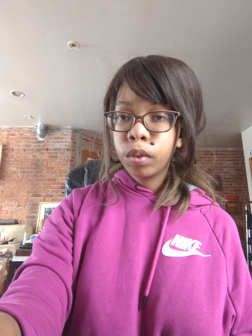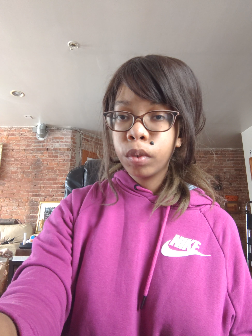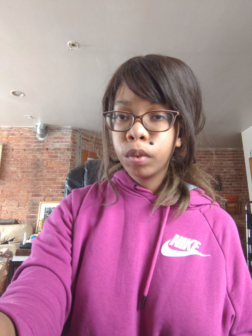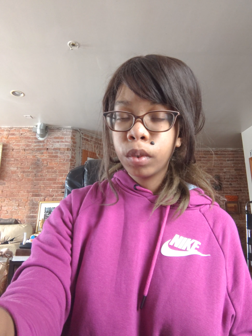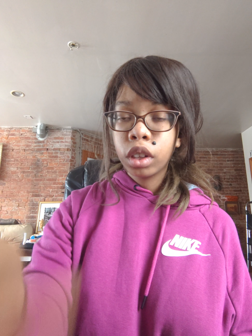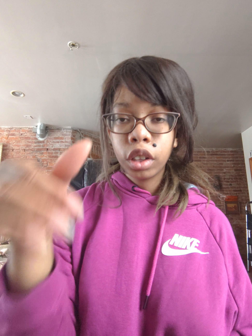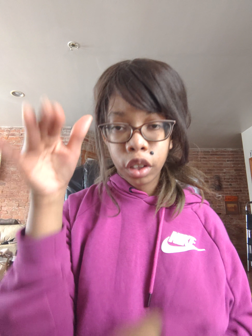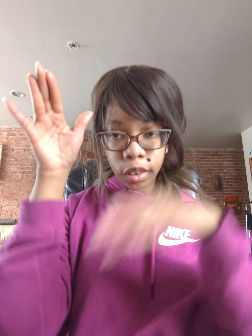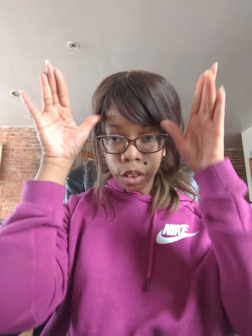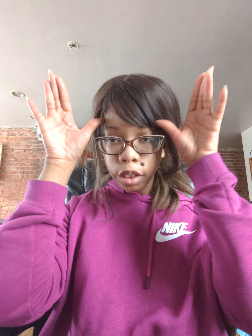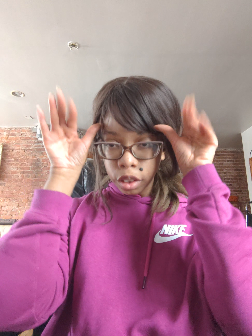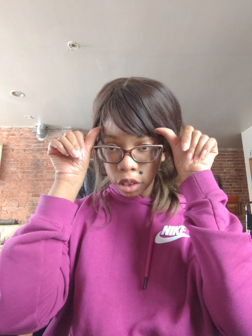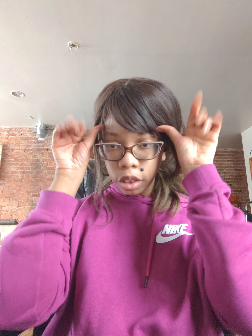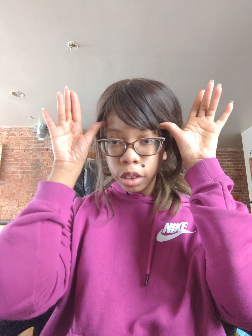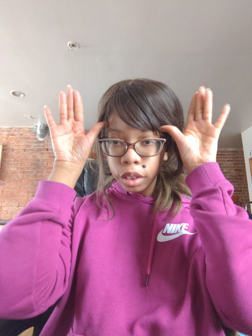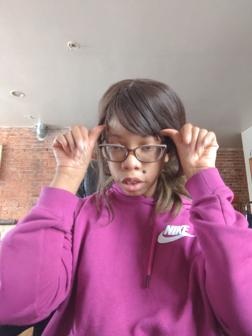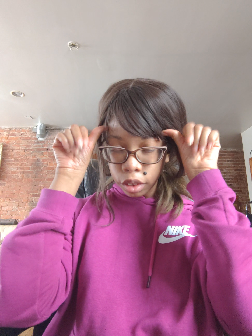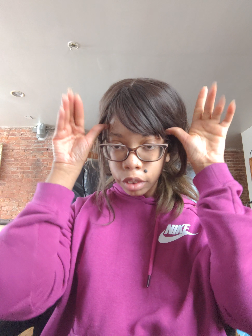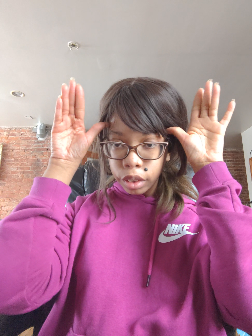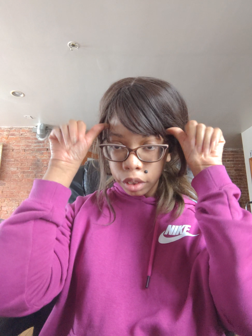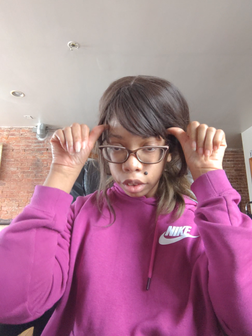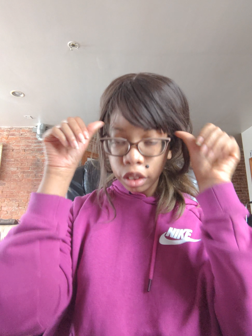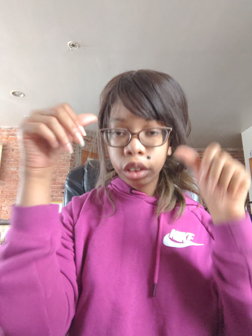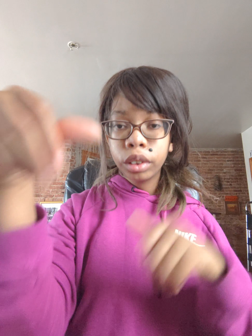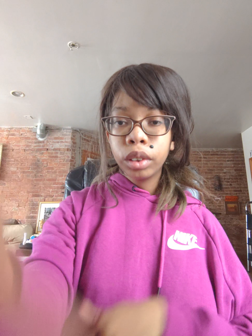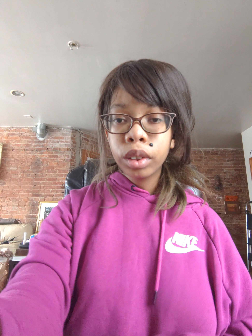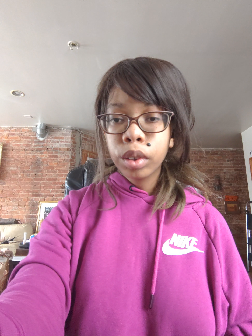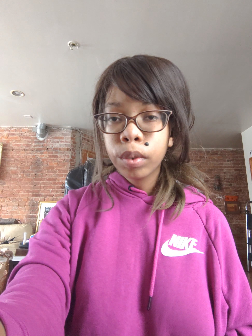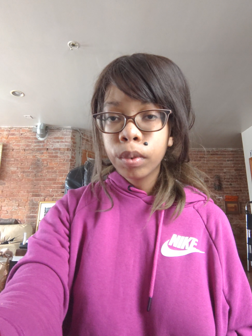donkey